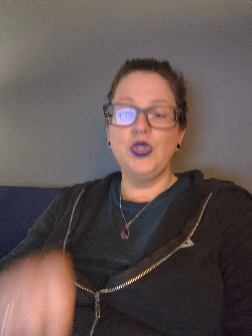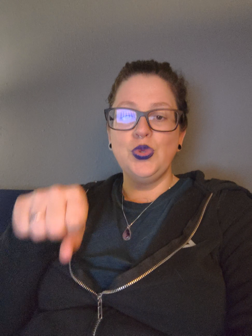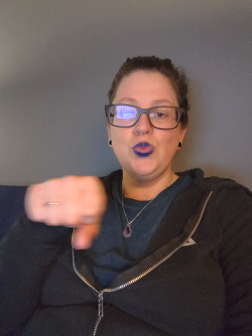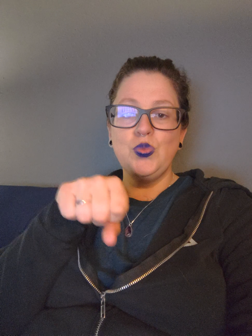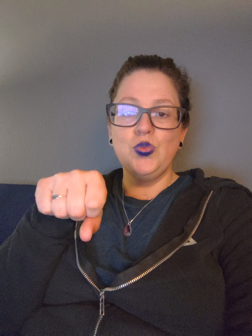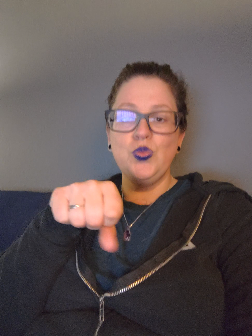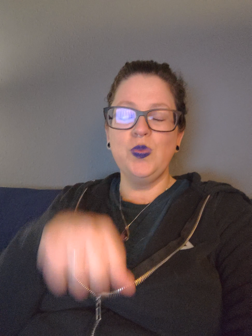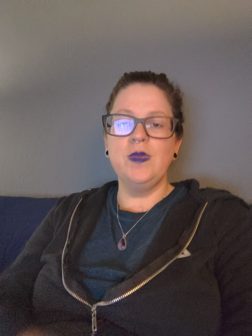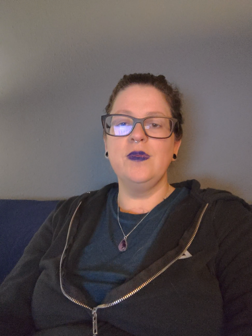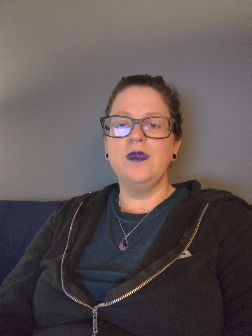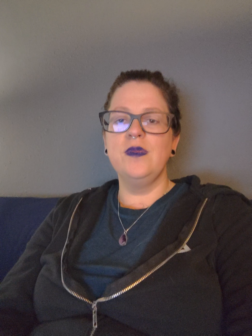shoe